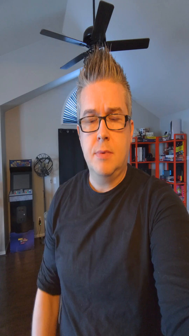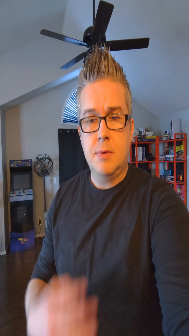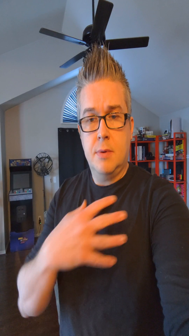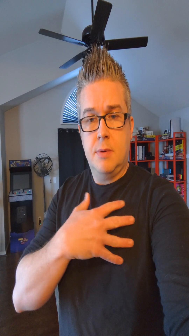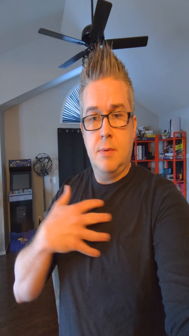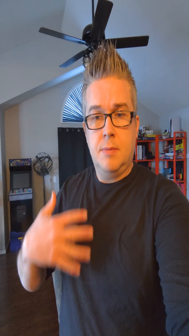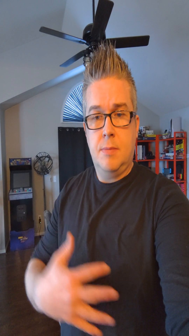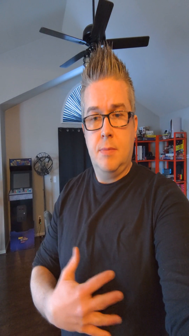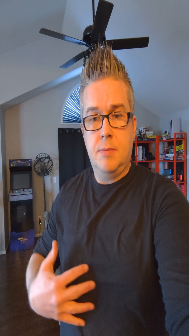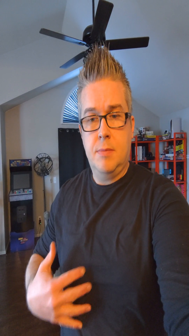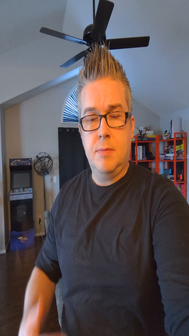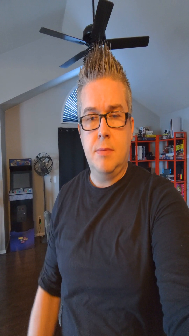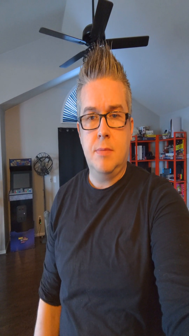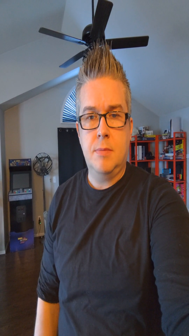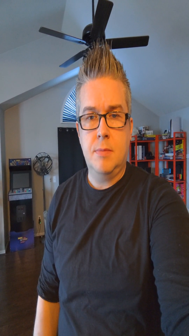zebra